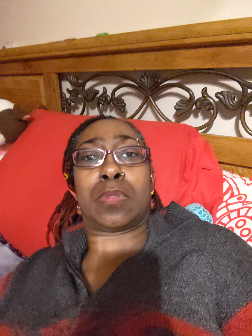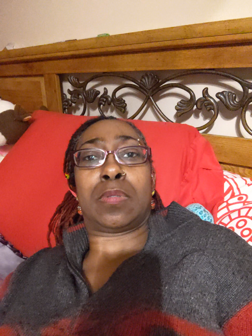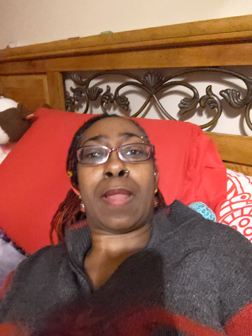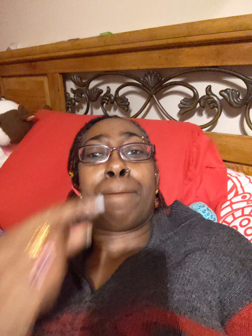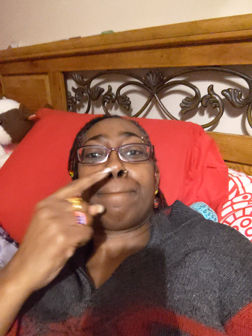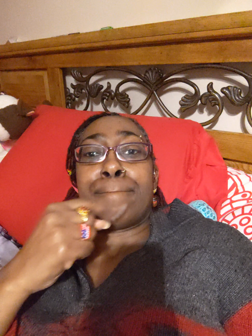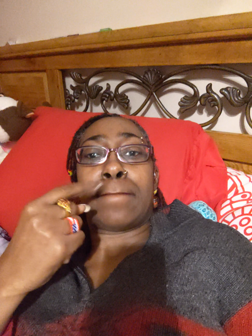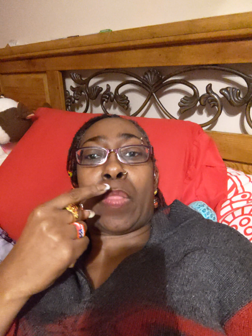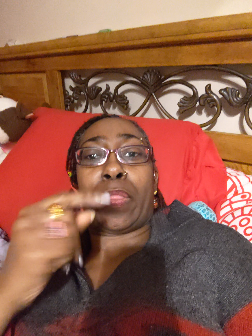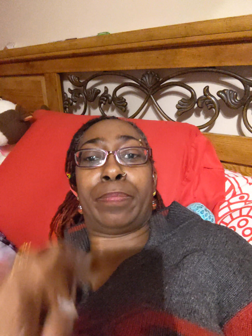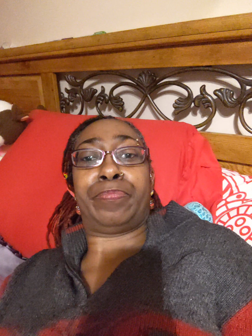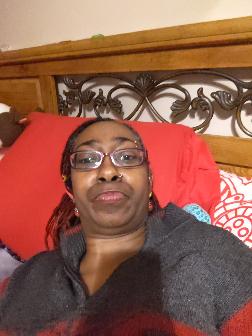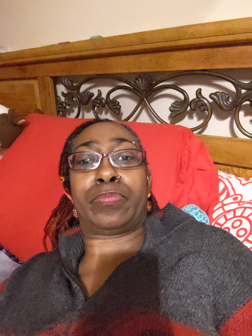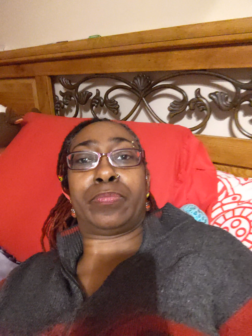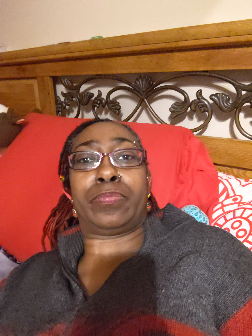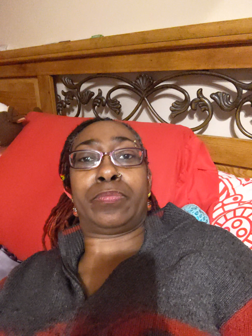mouth